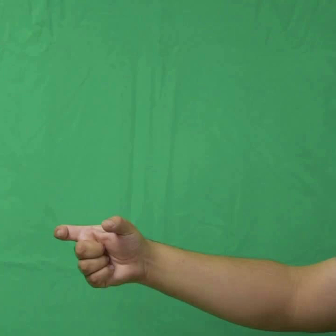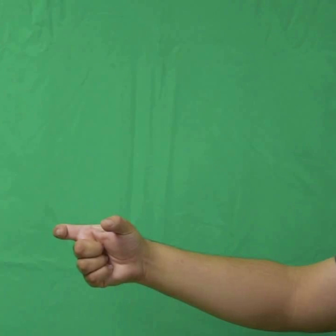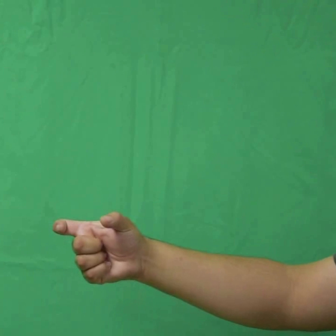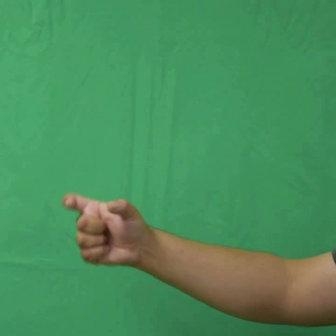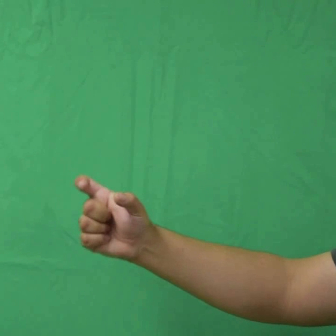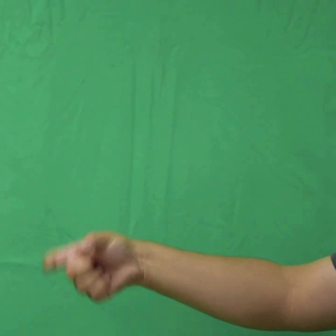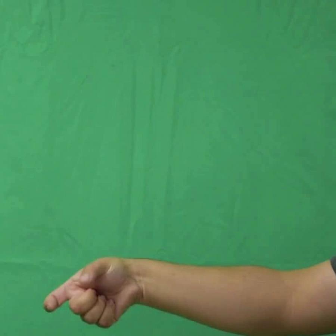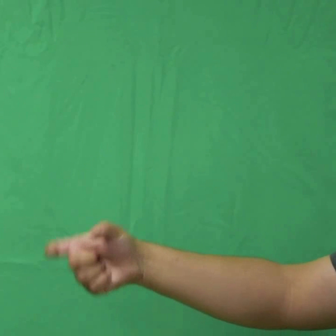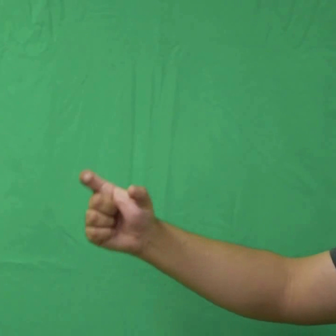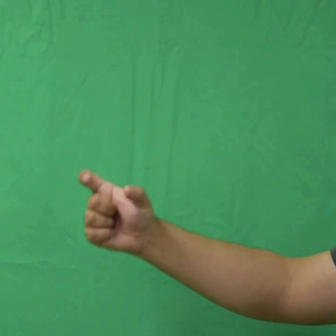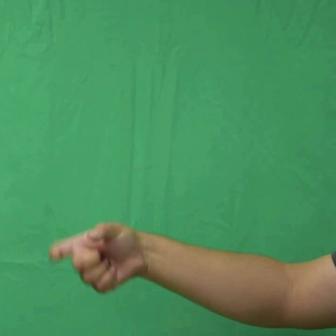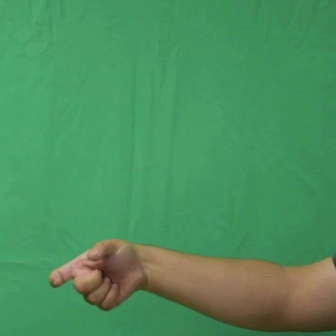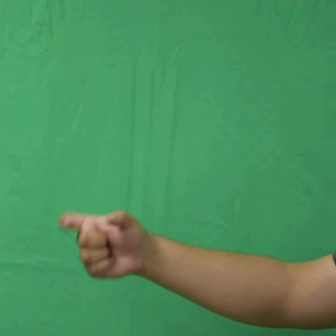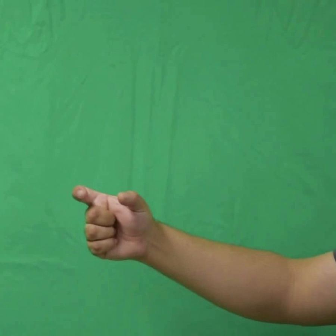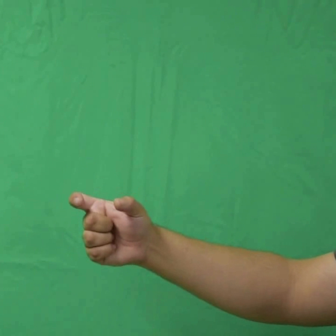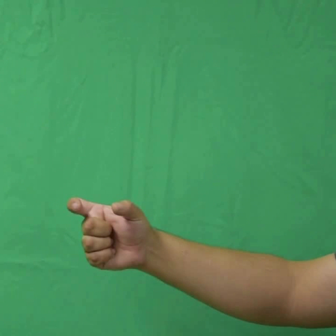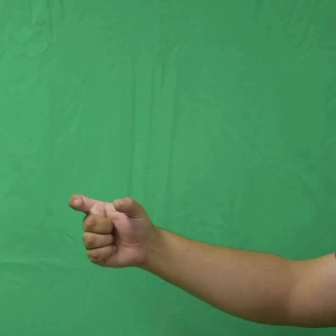Q